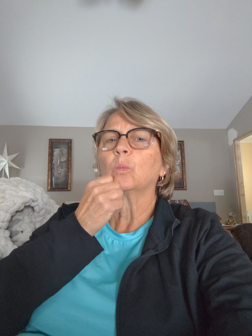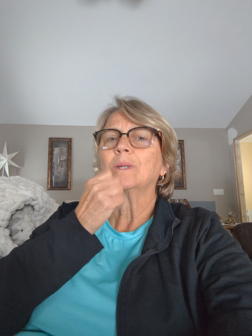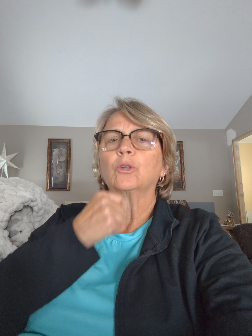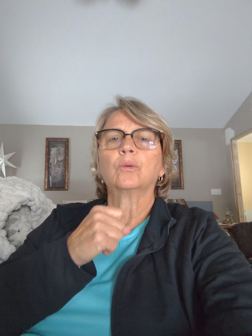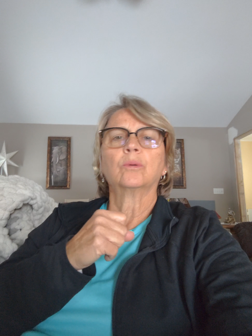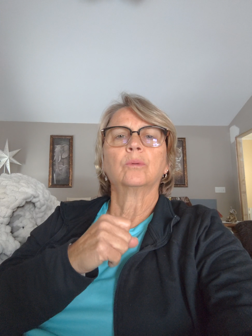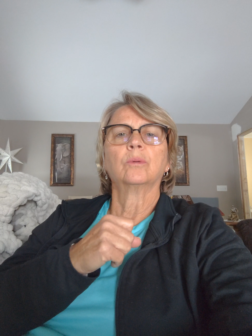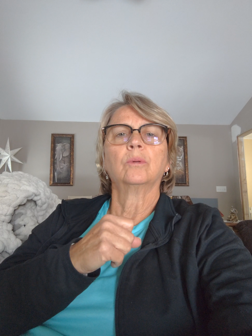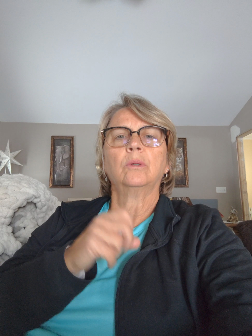underwear